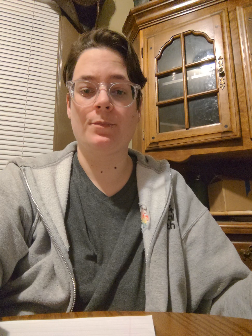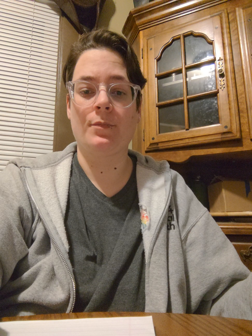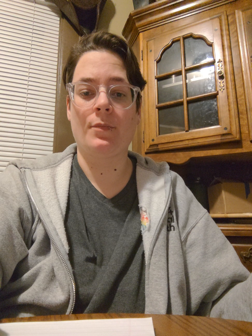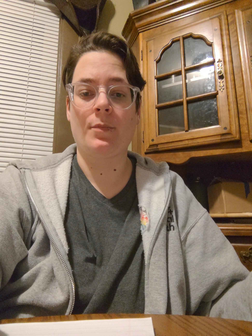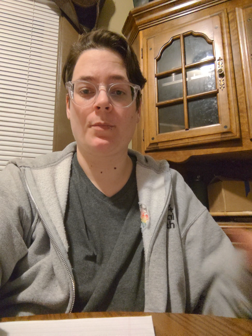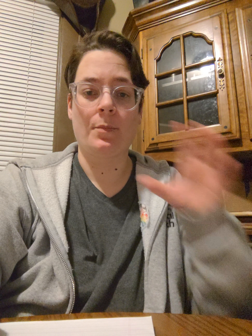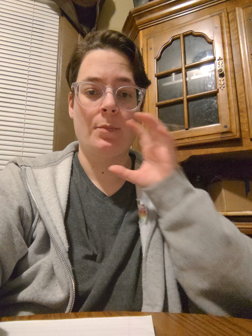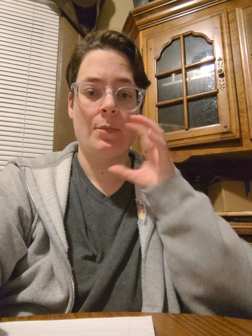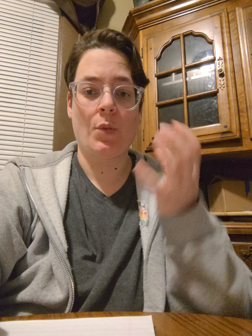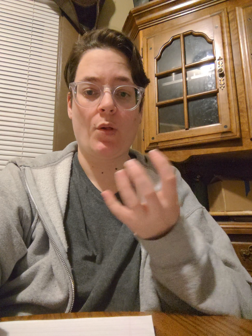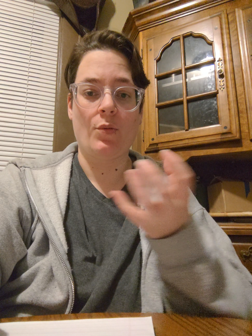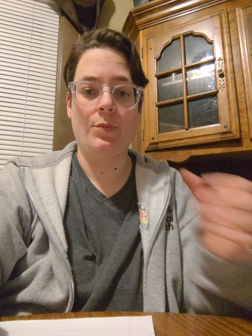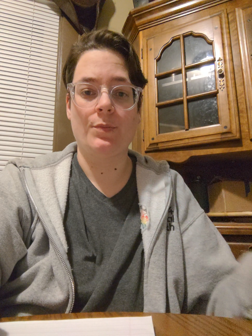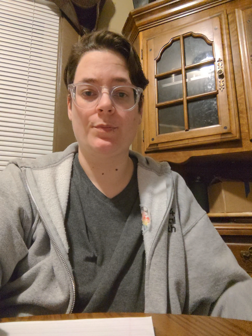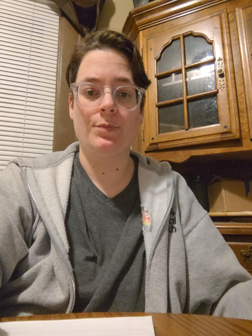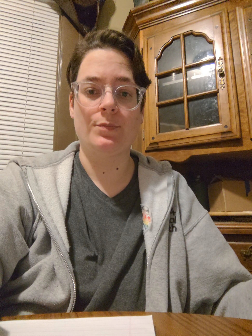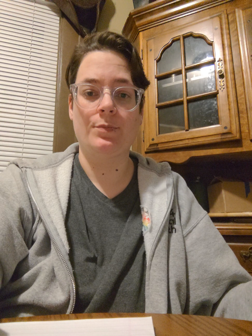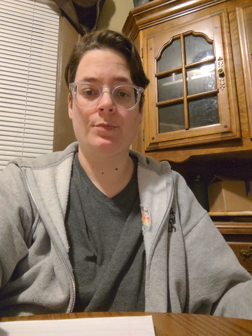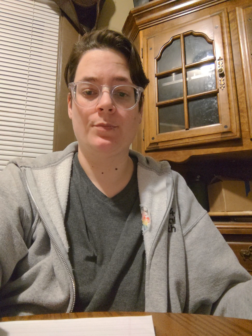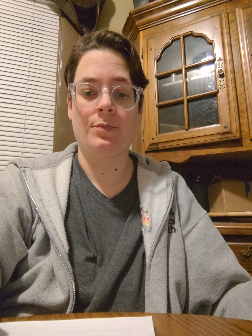balloon